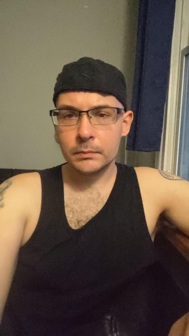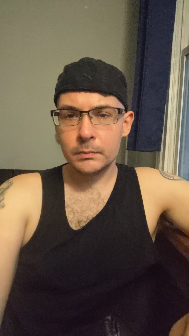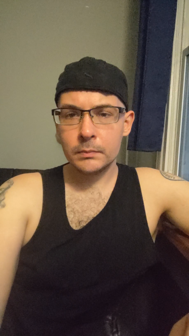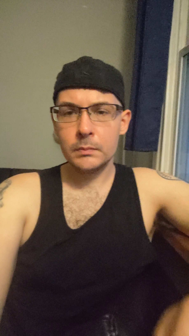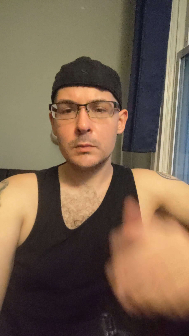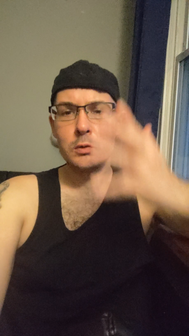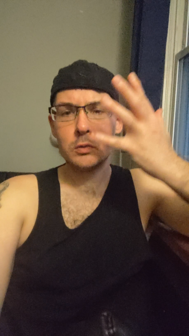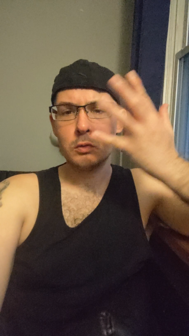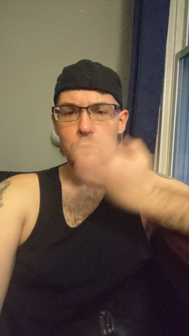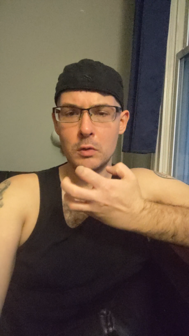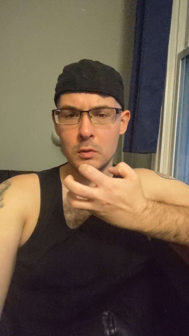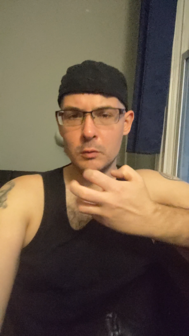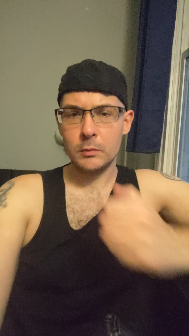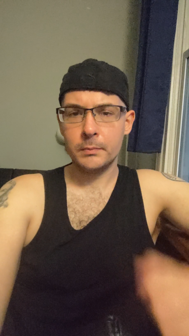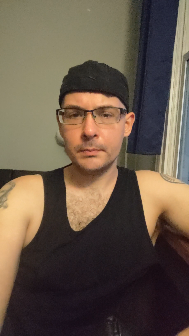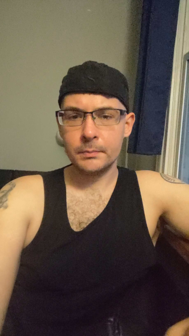dark